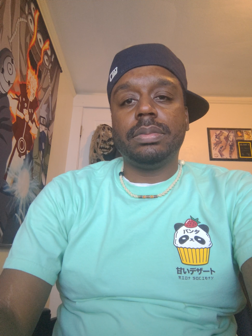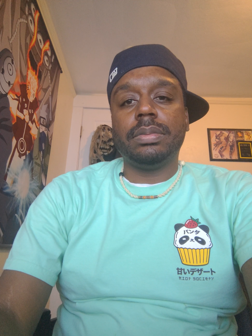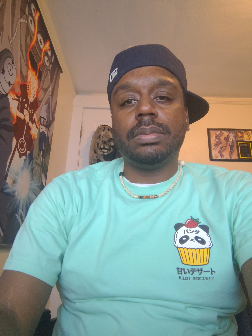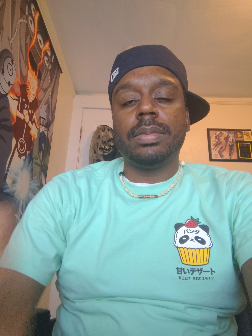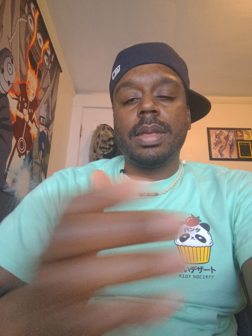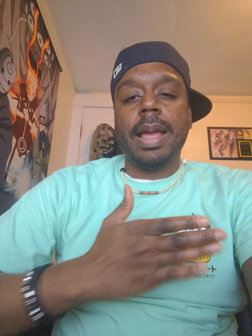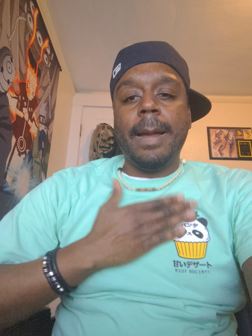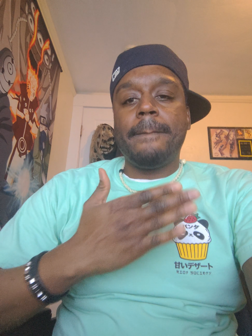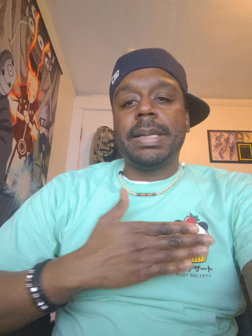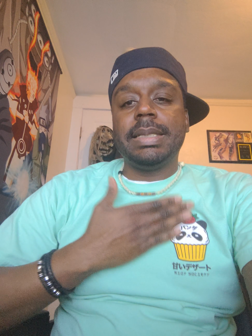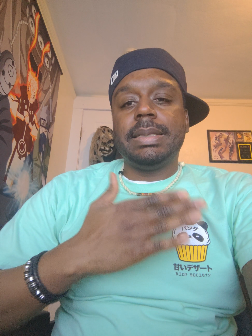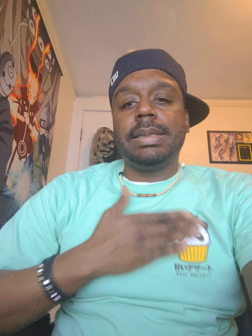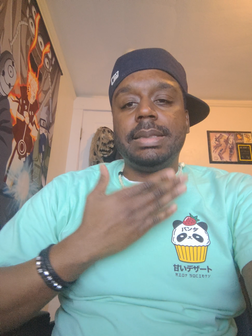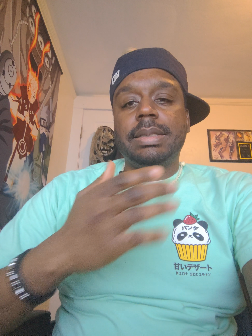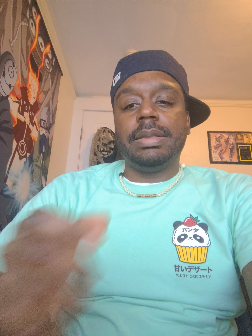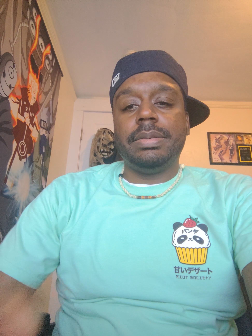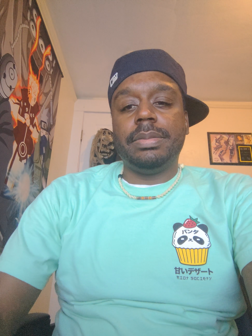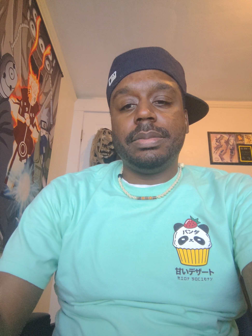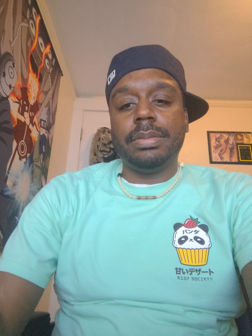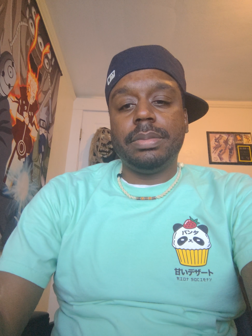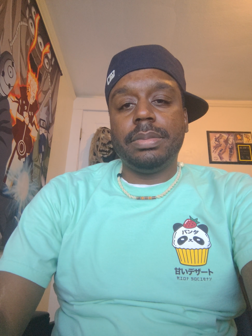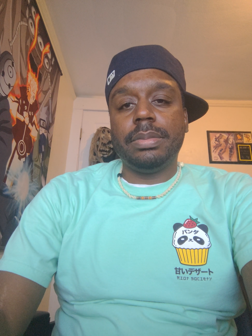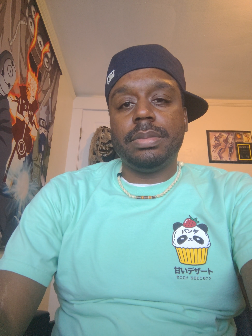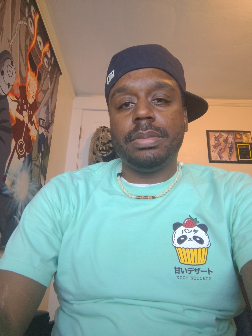happy